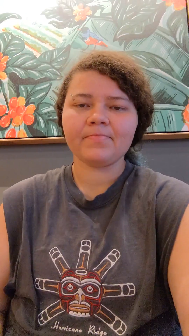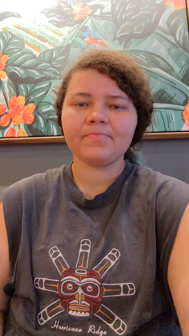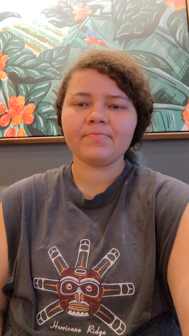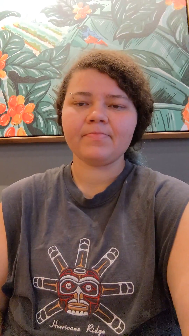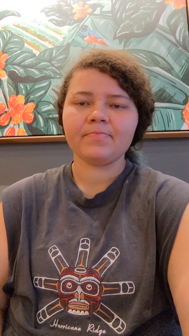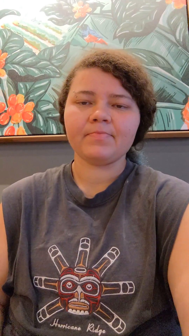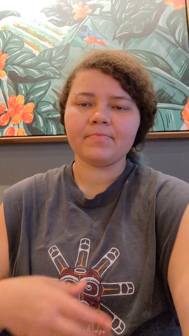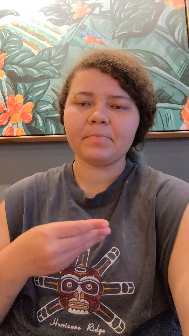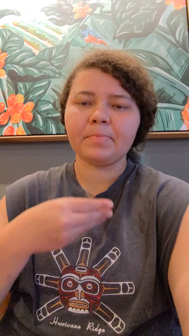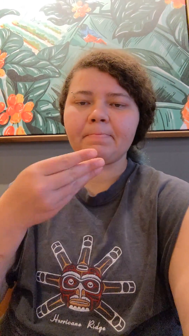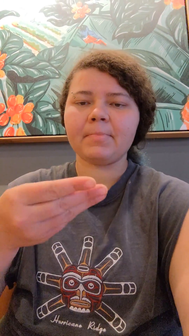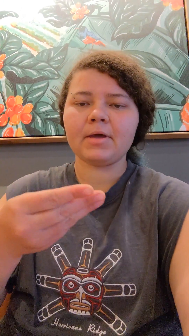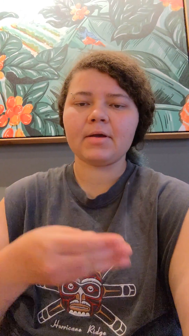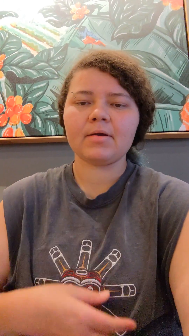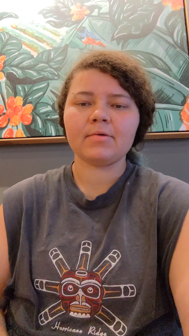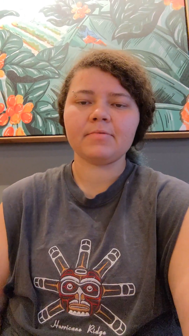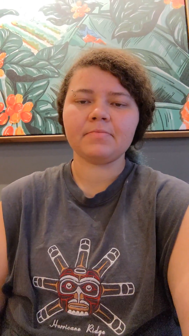buy